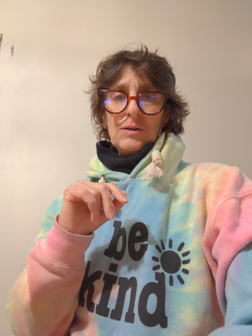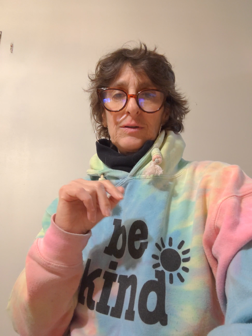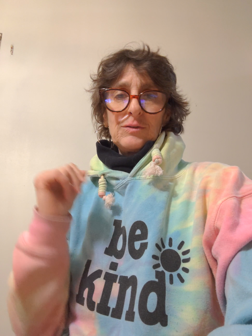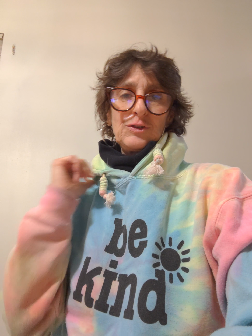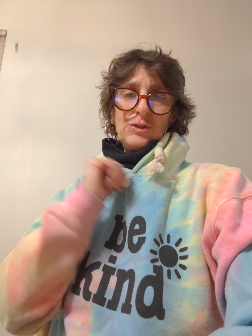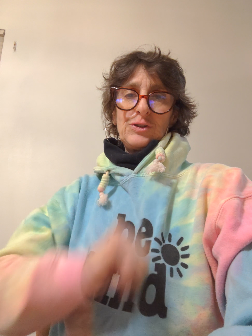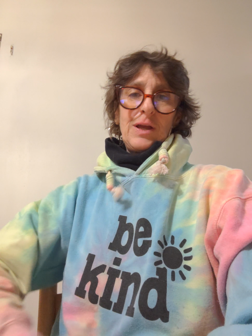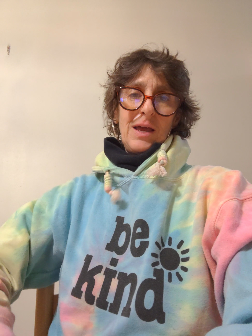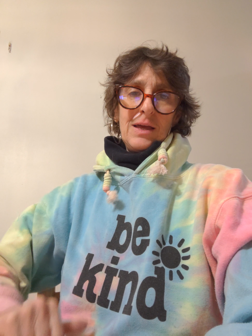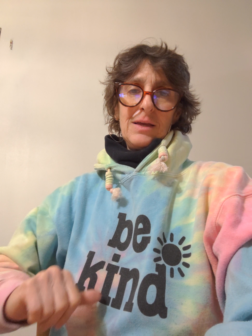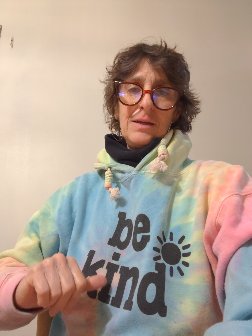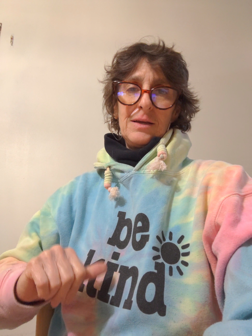jacket